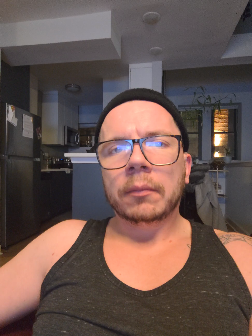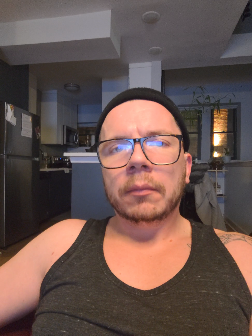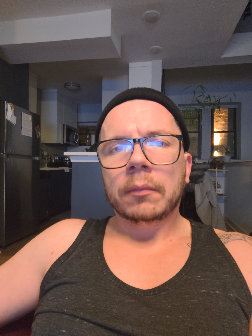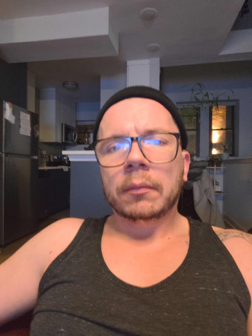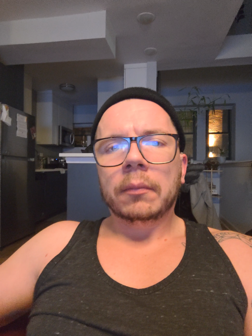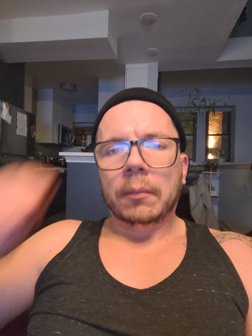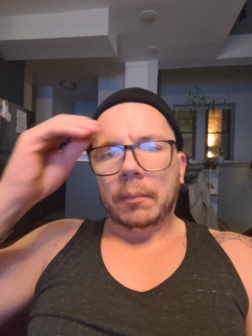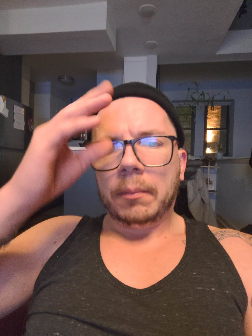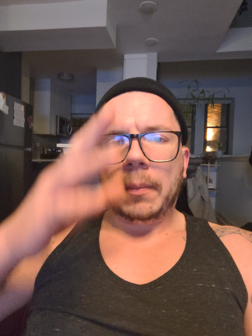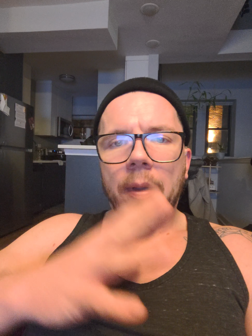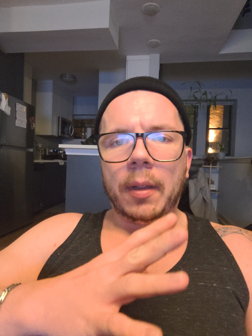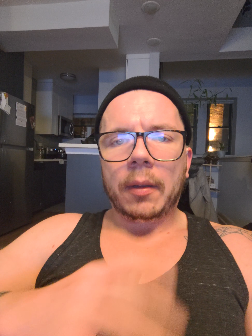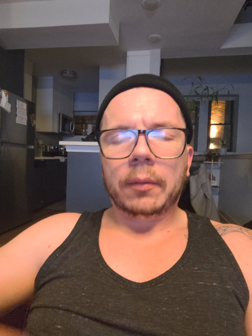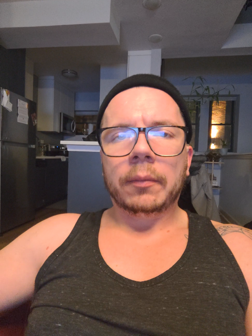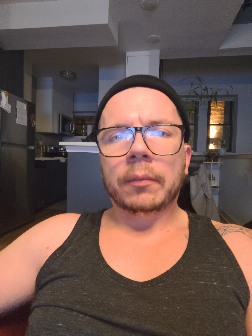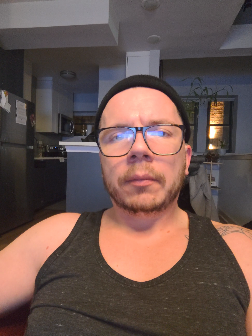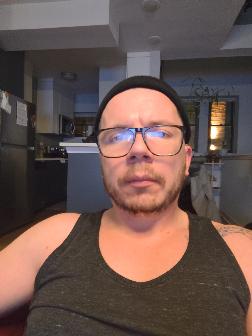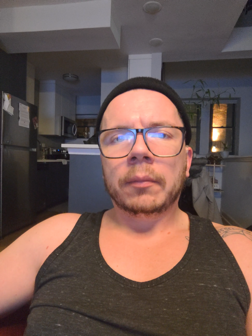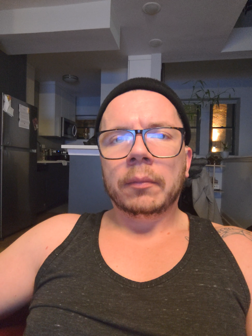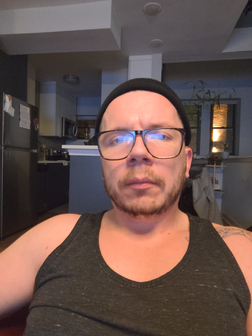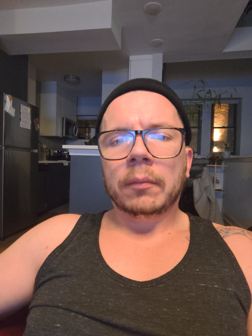man